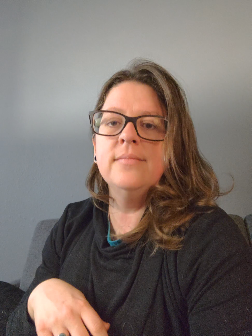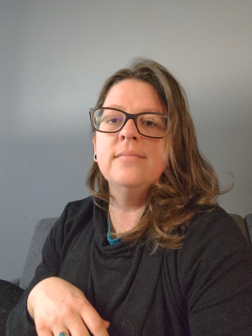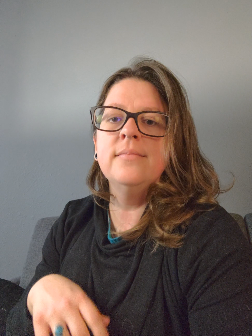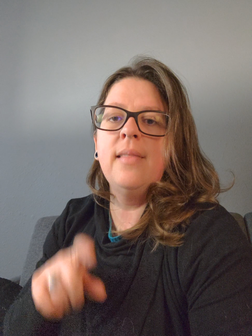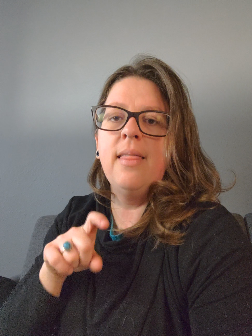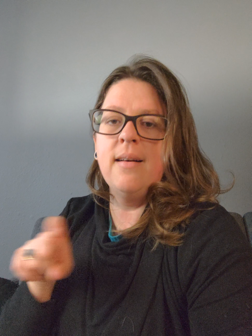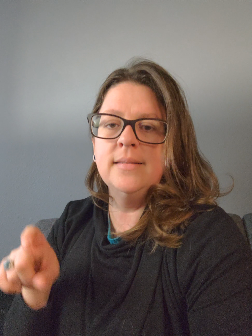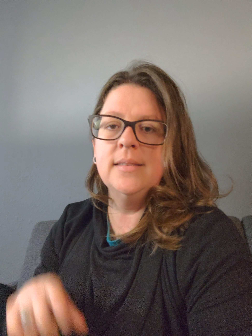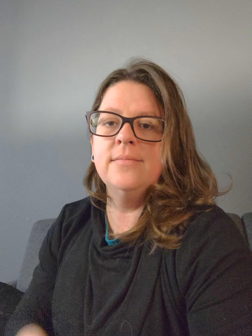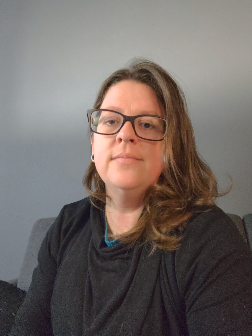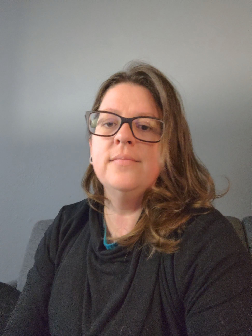closet